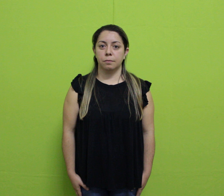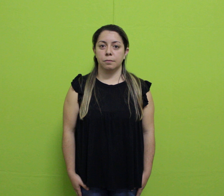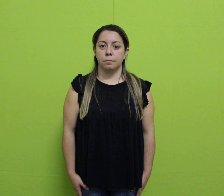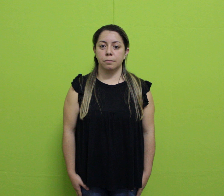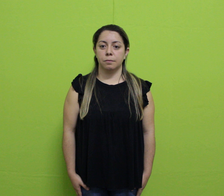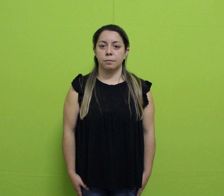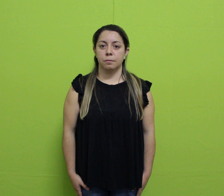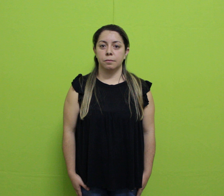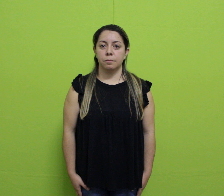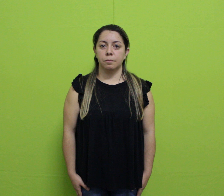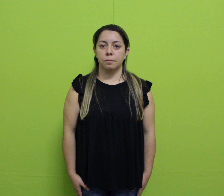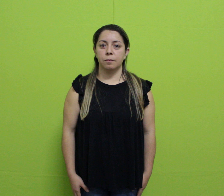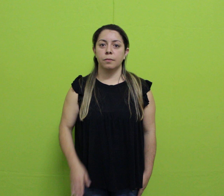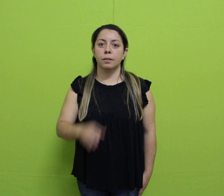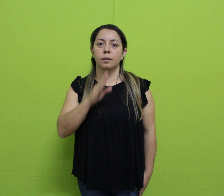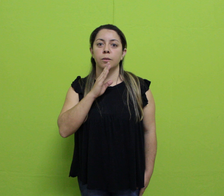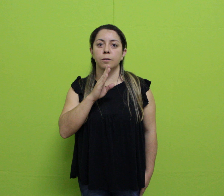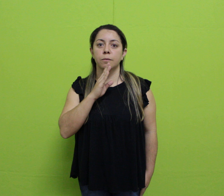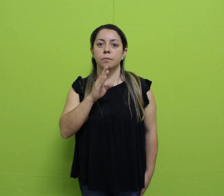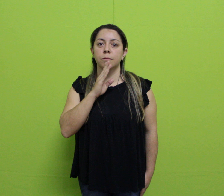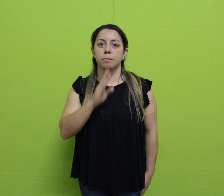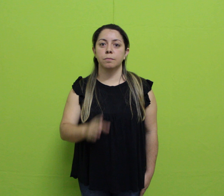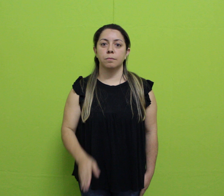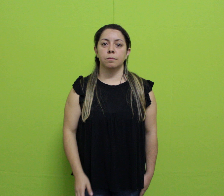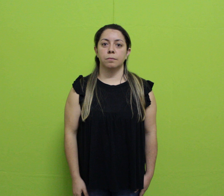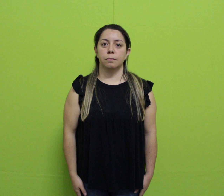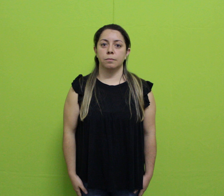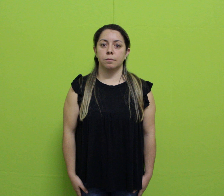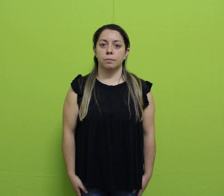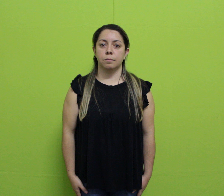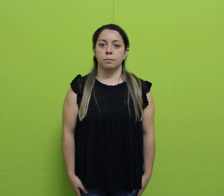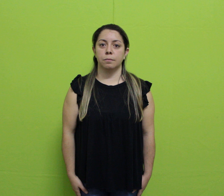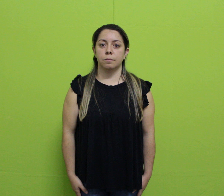conhecer